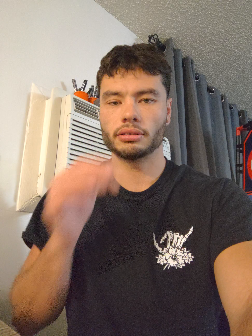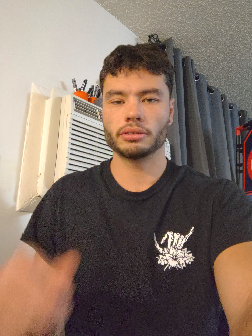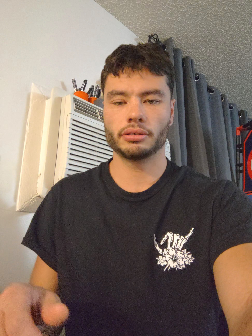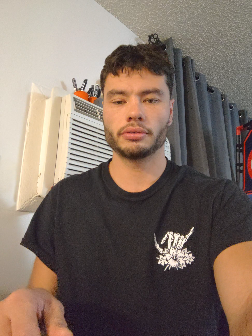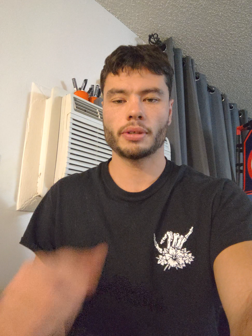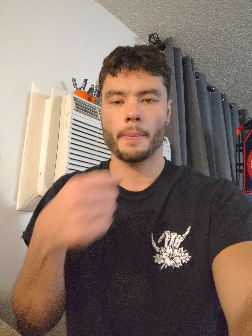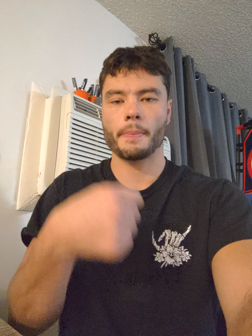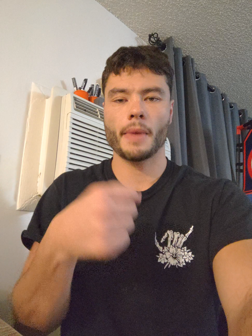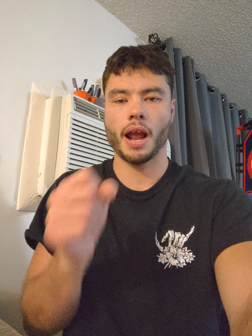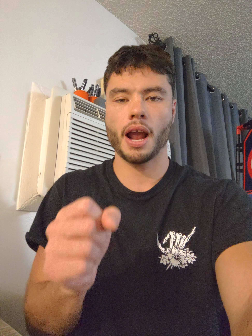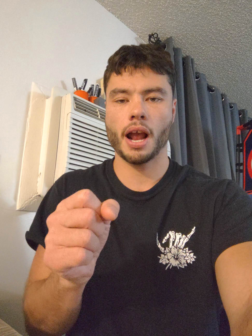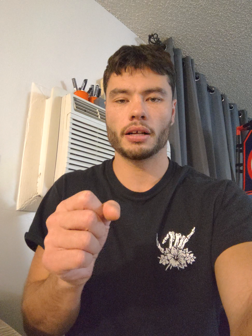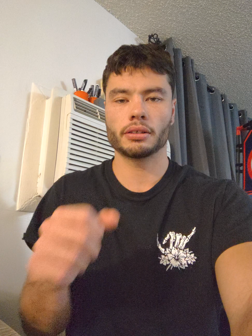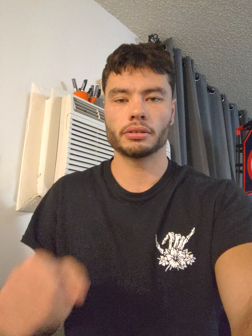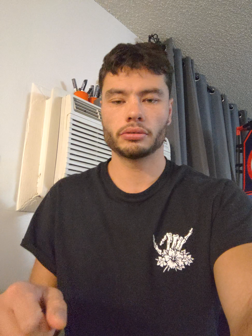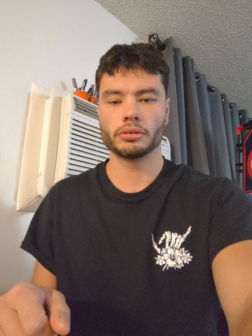make